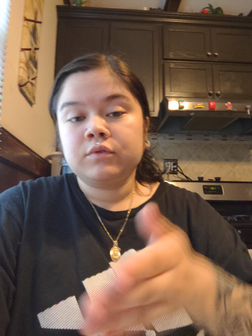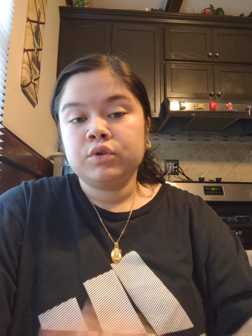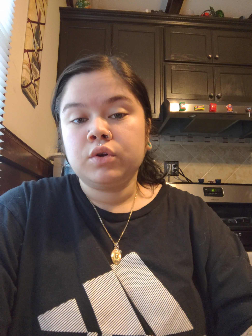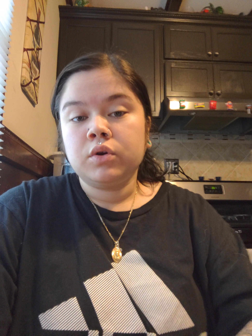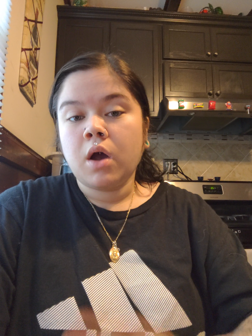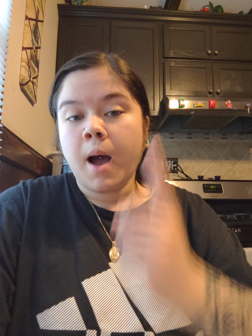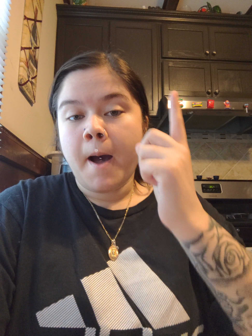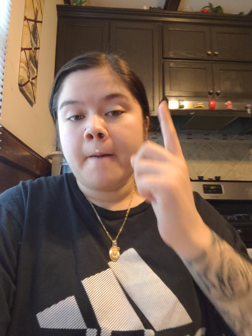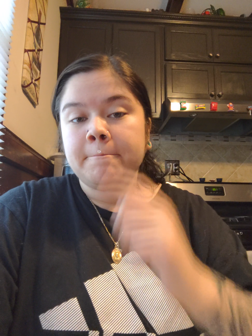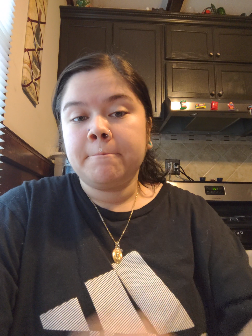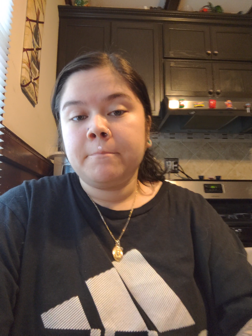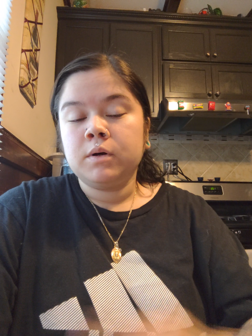up